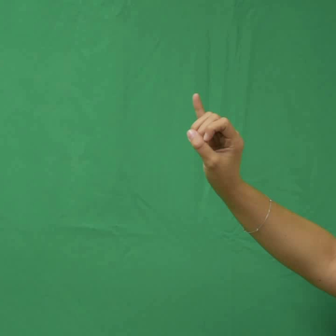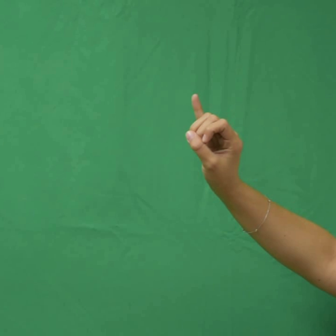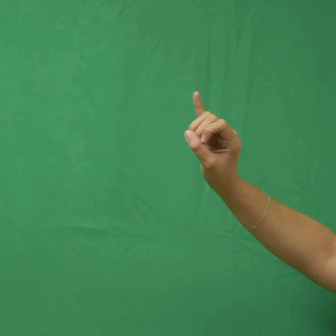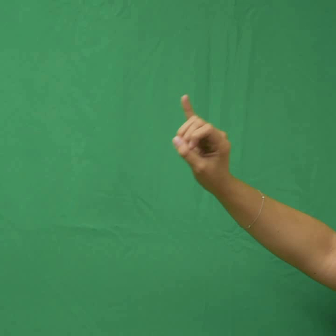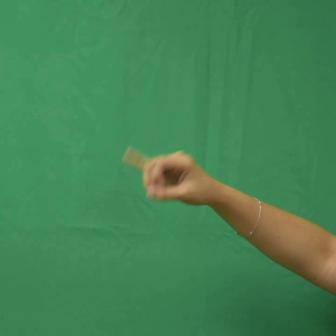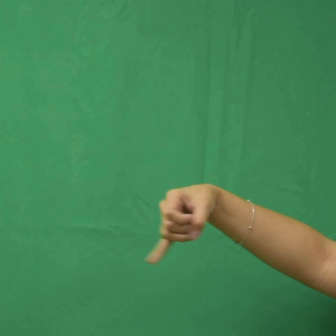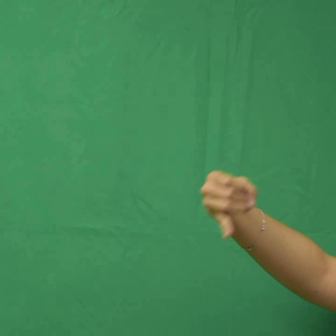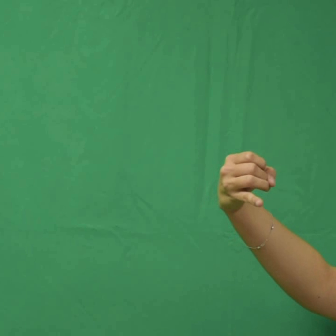J